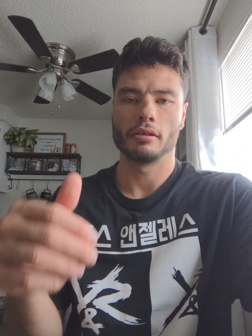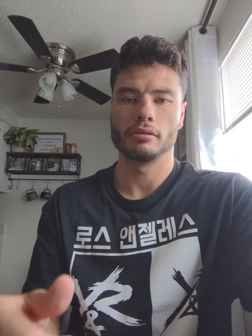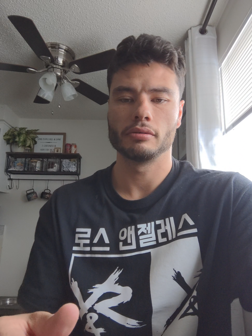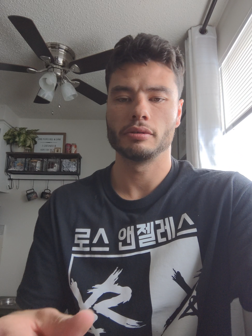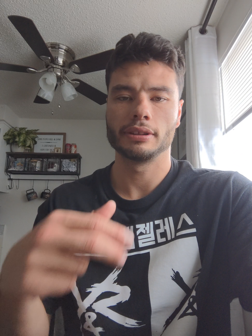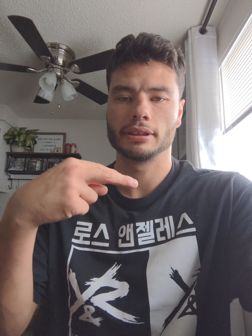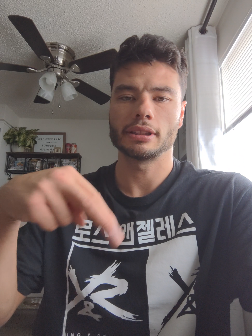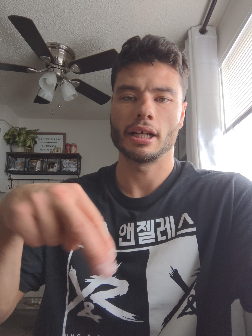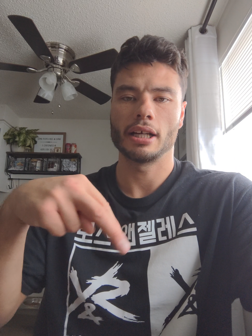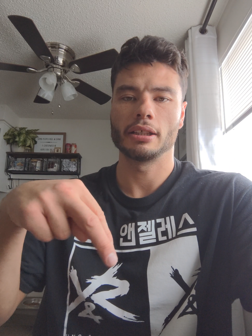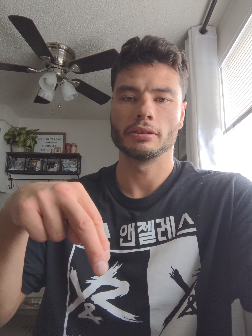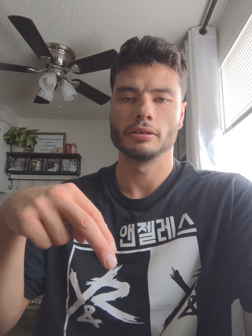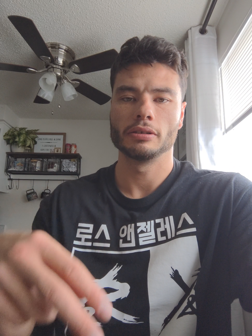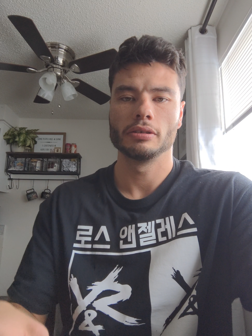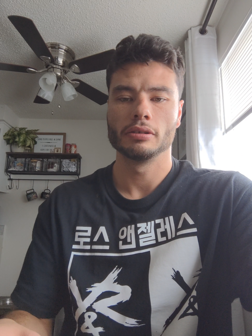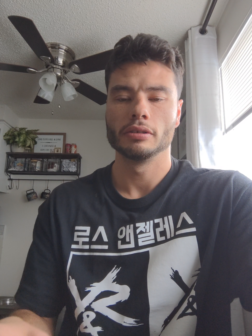dance